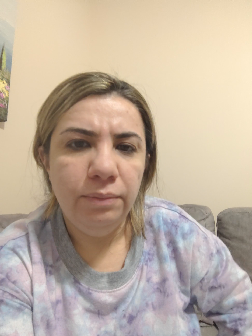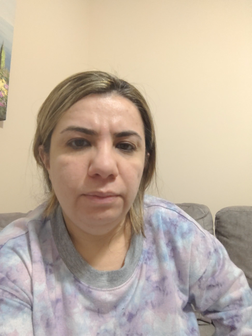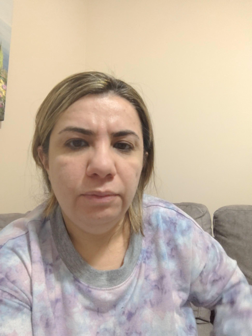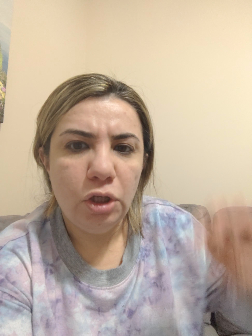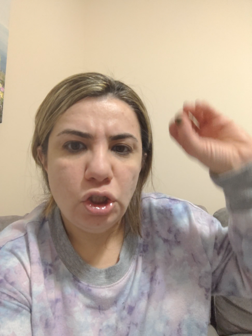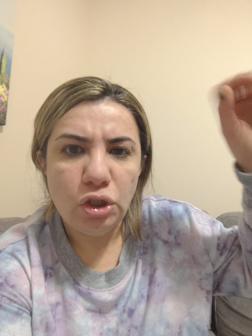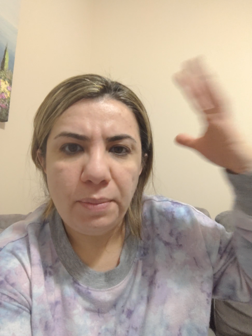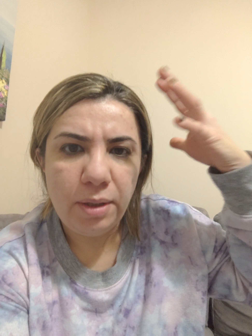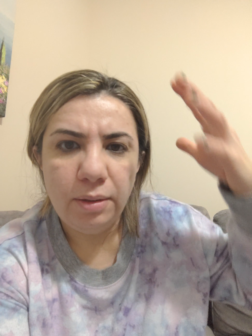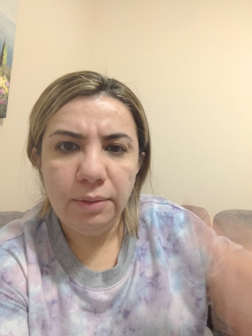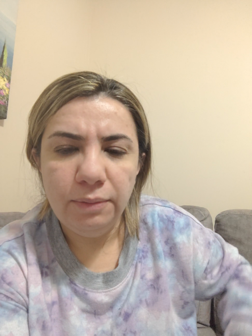sun